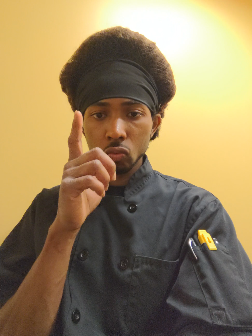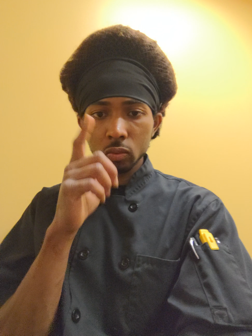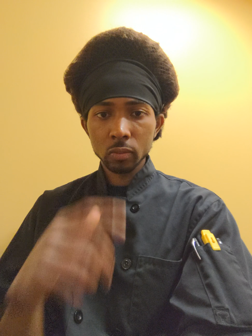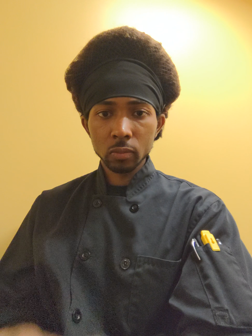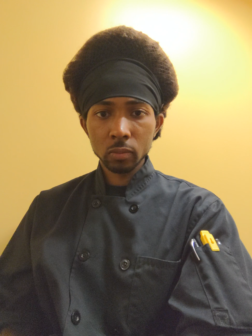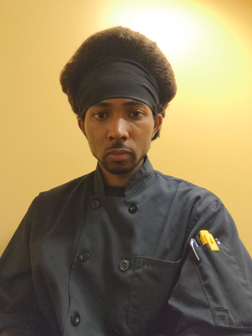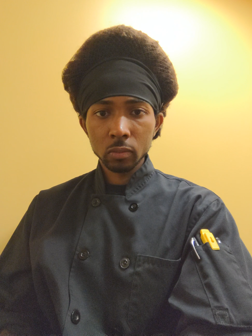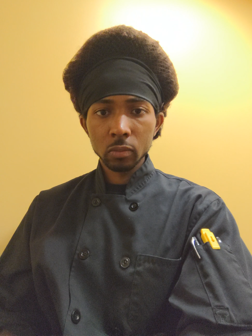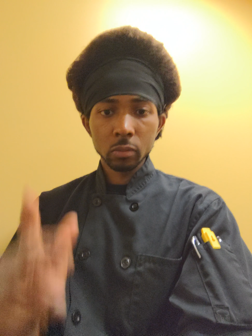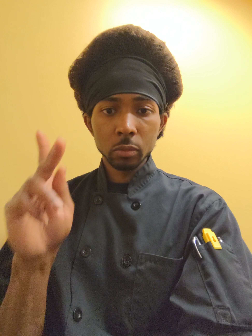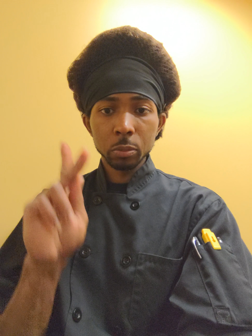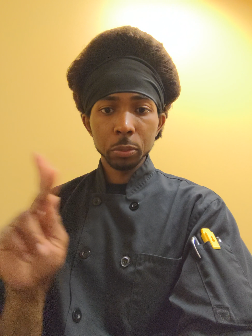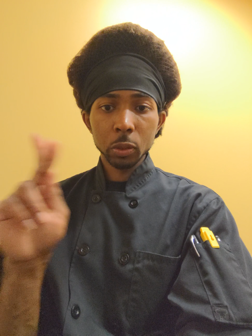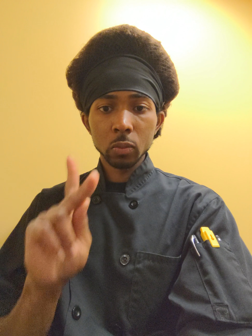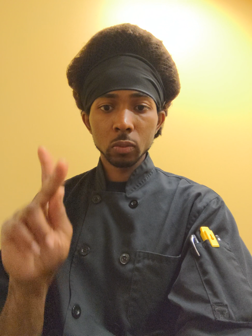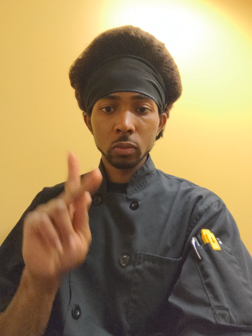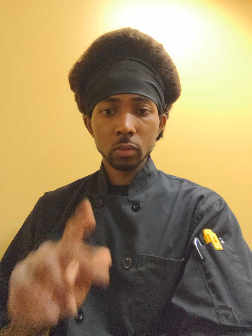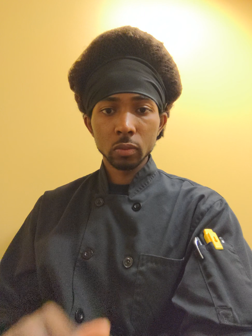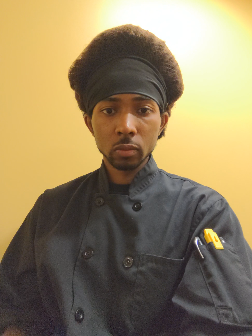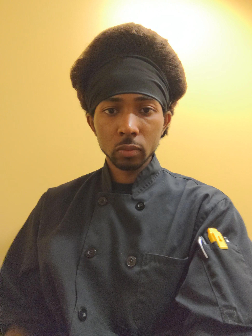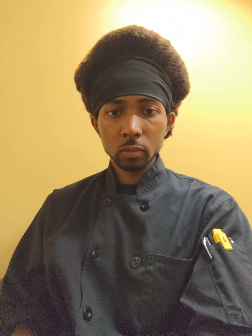people